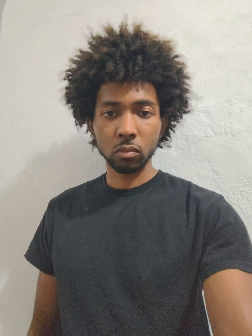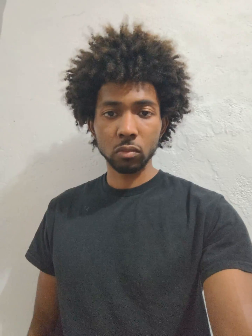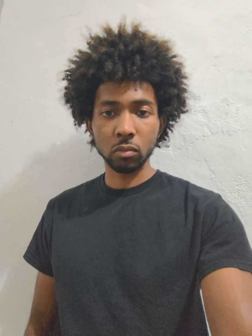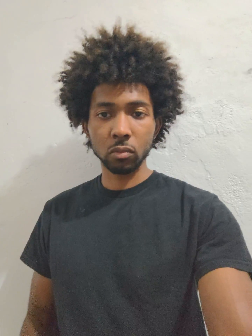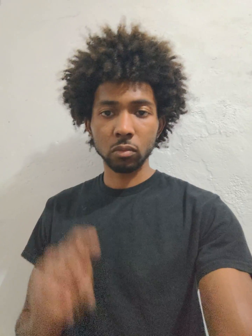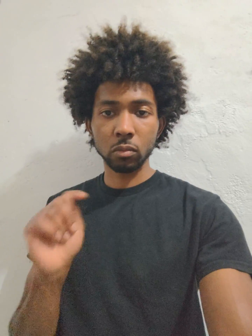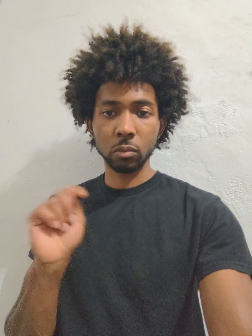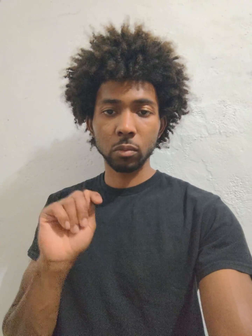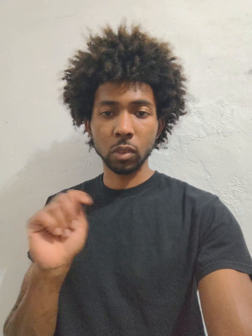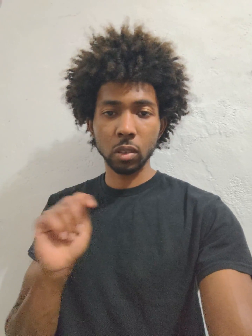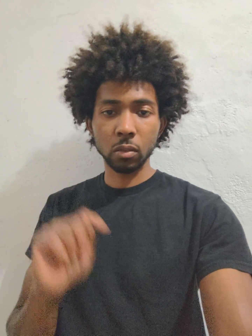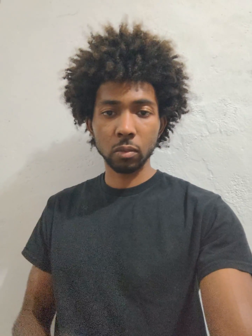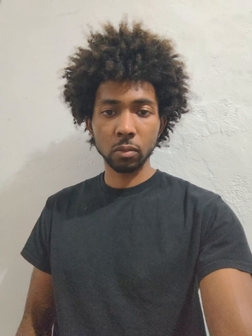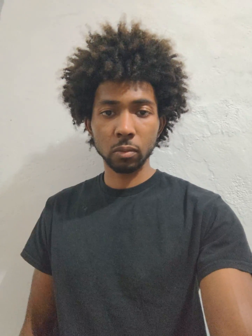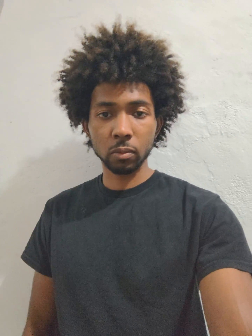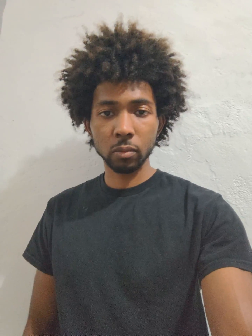bathroom